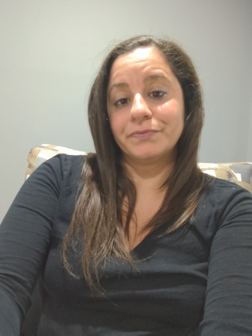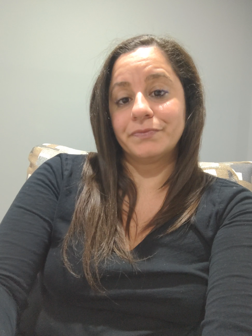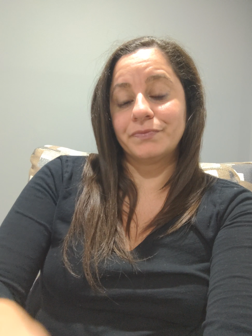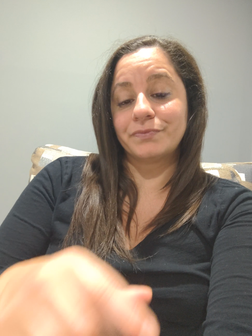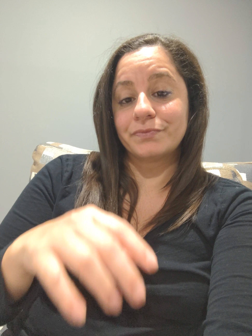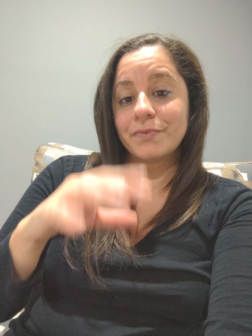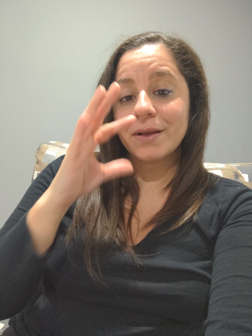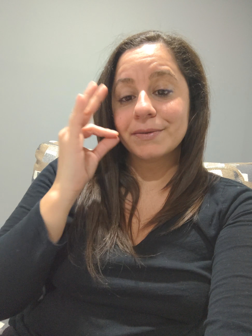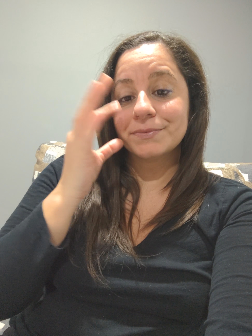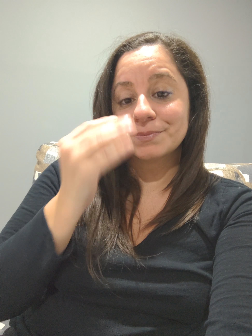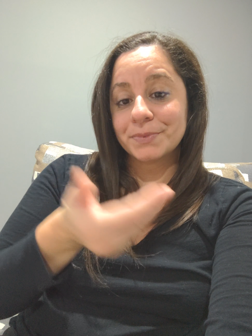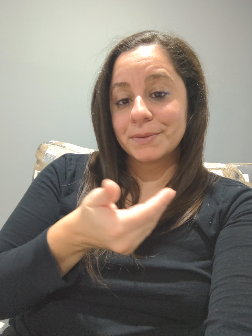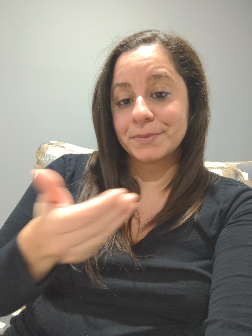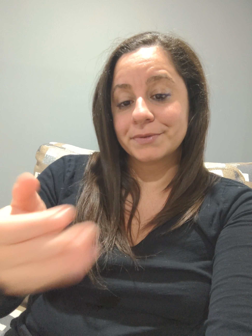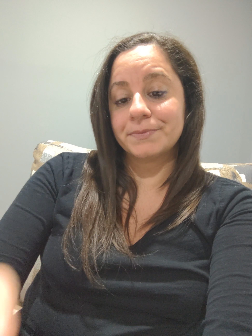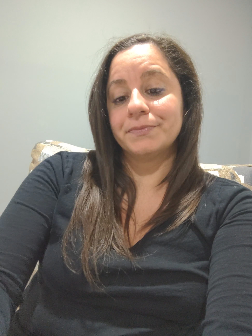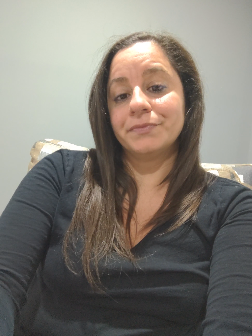kitty